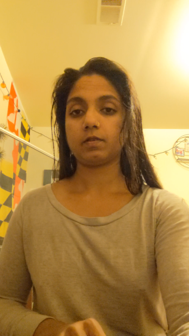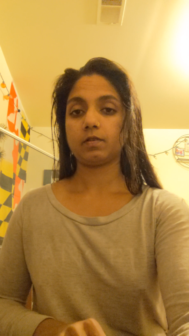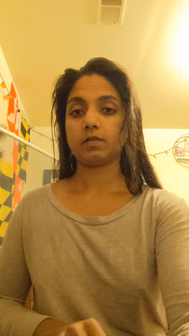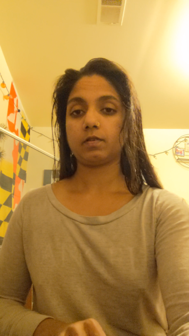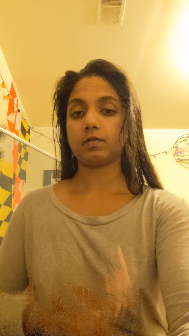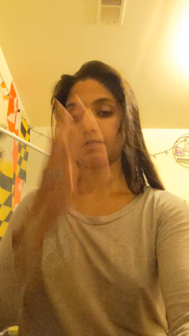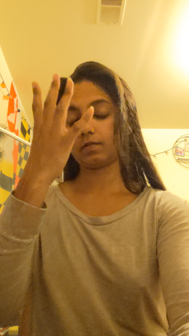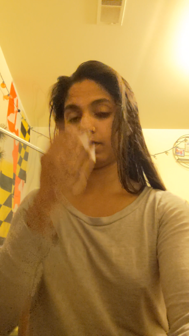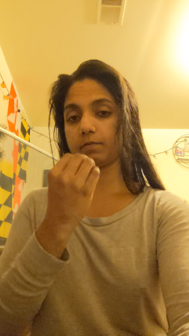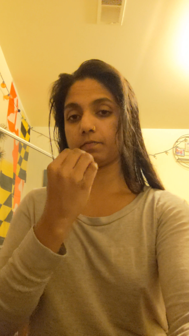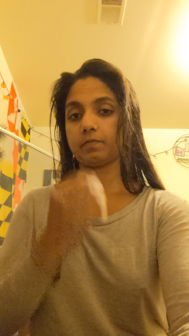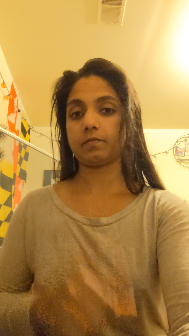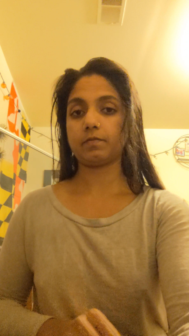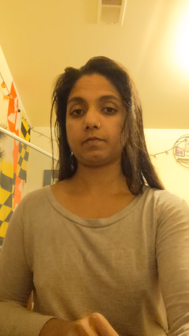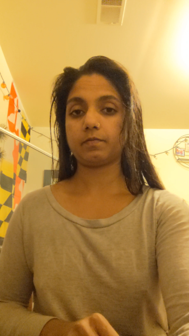asleep